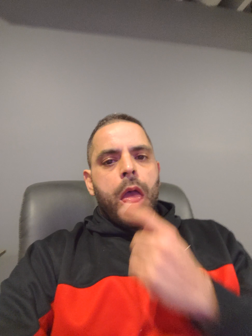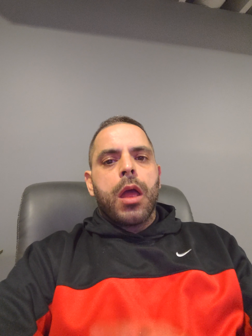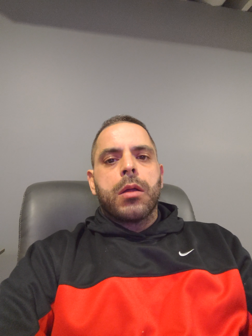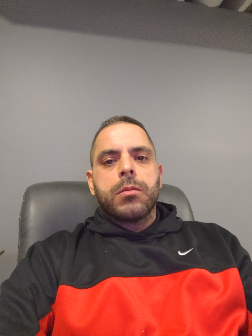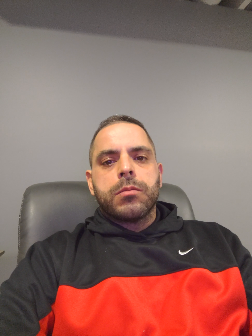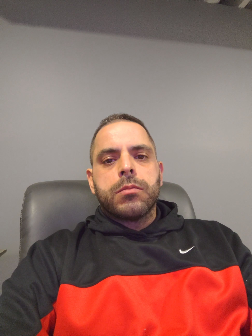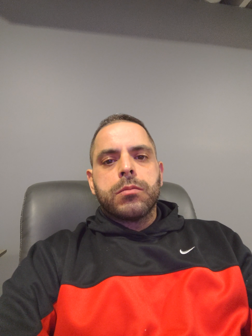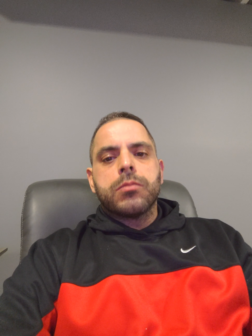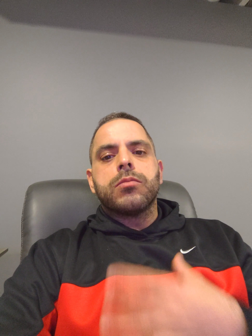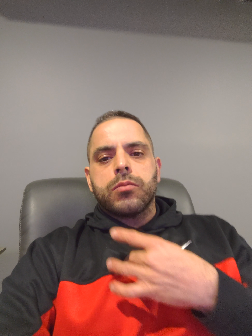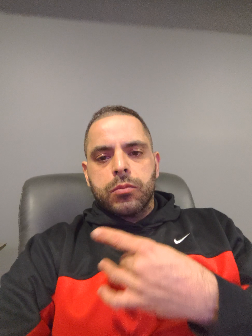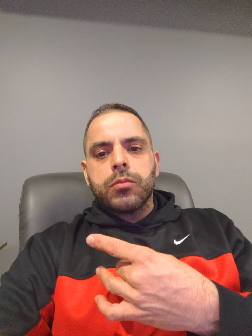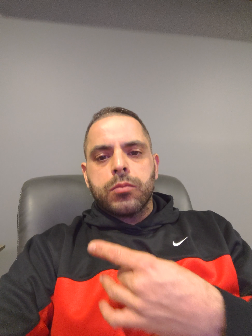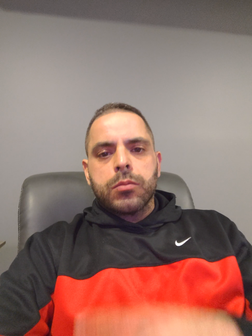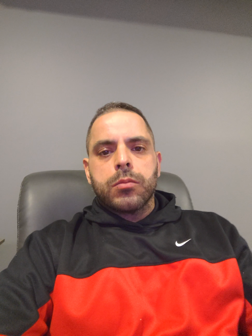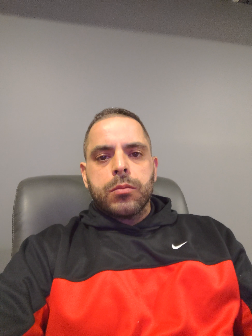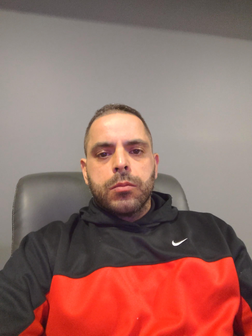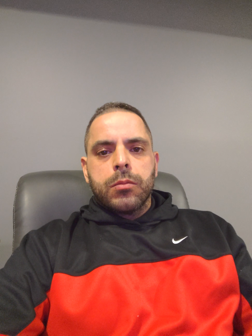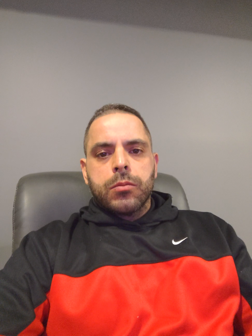like